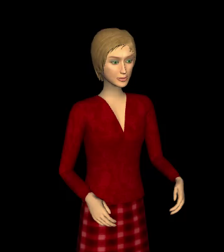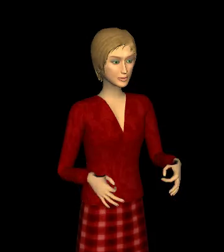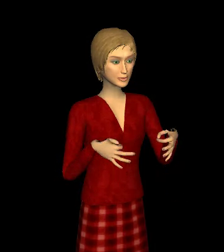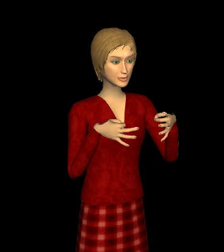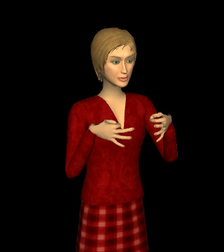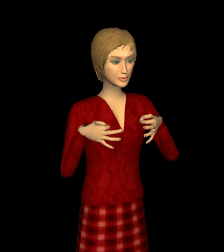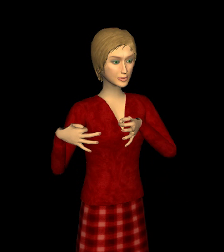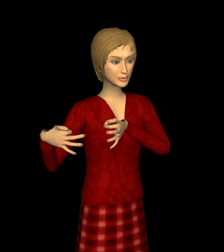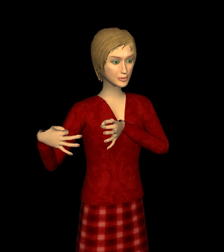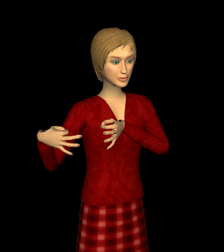مجتهد